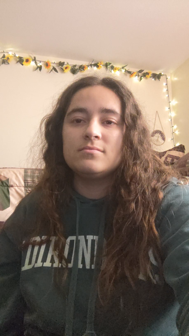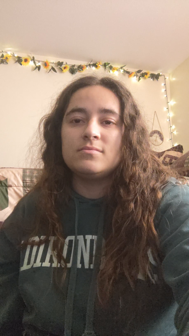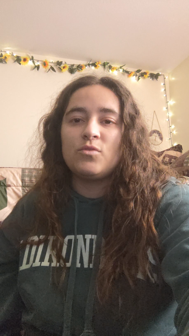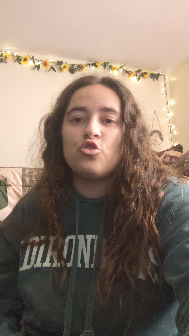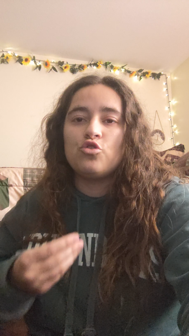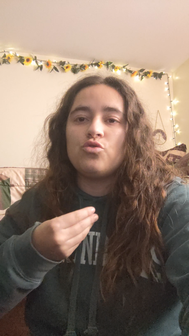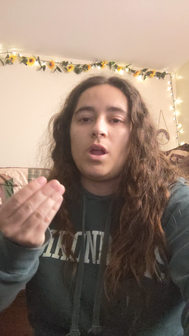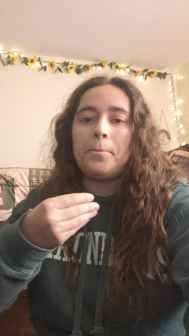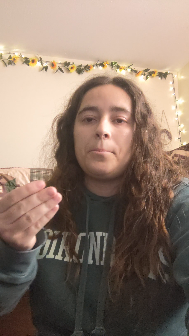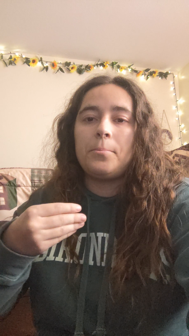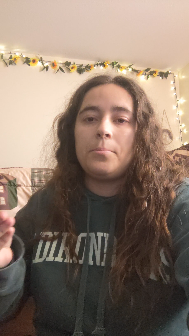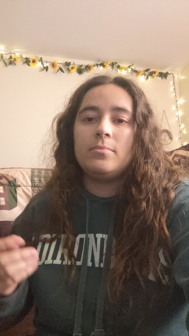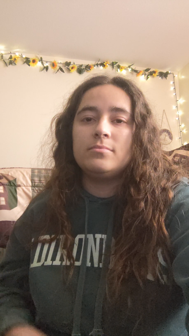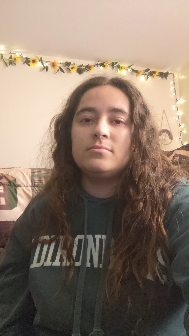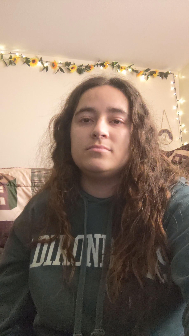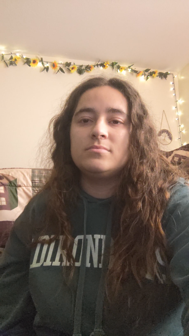shopping